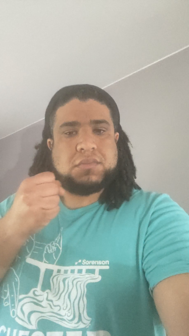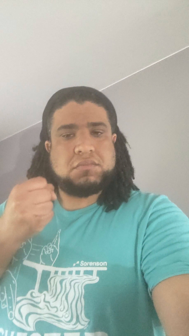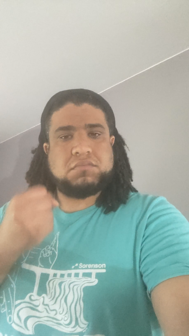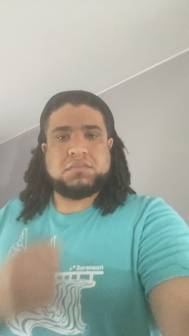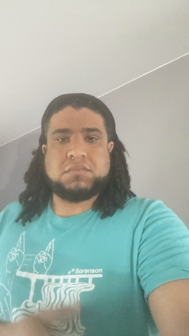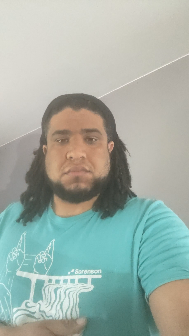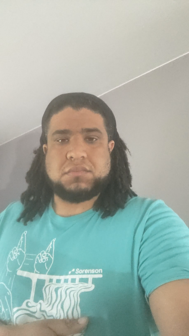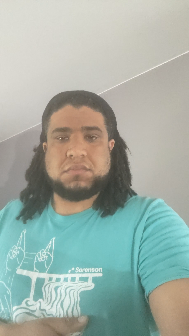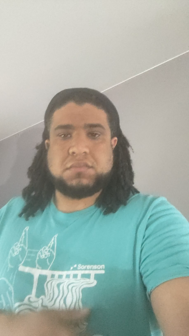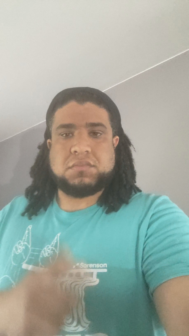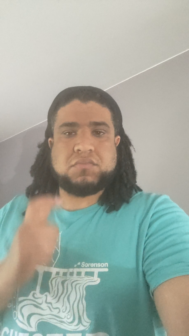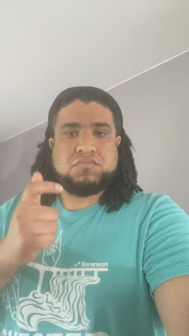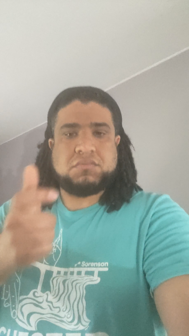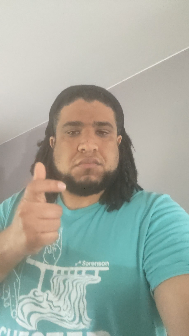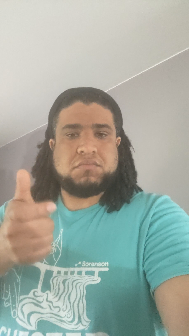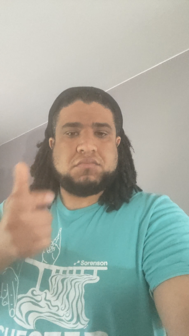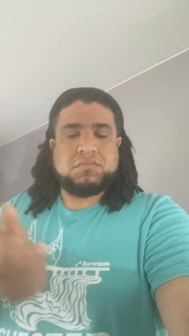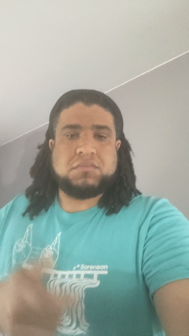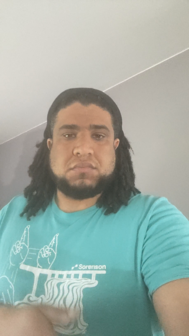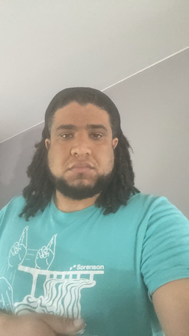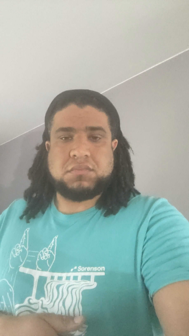run